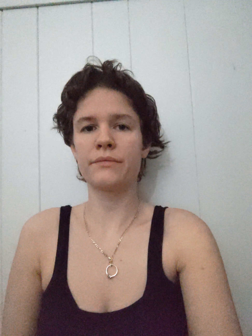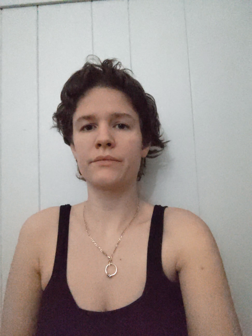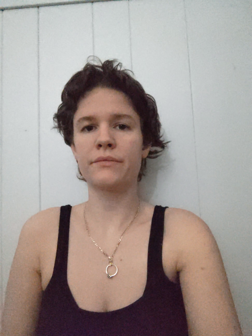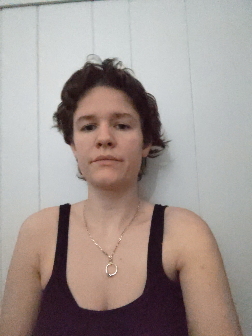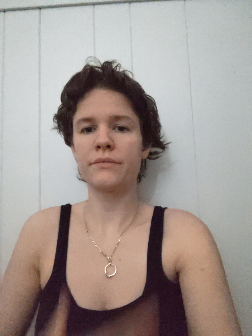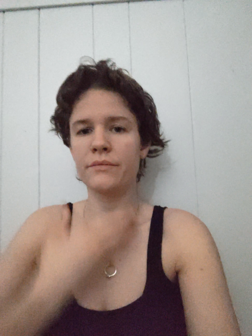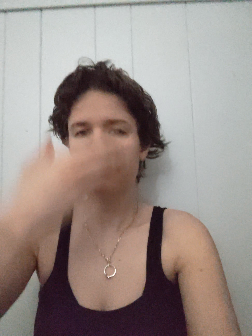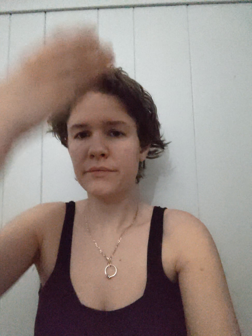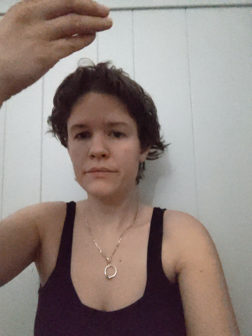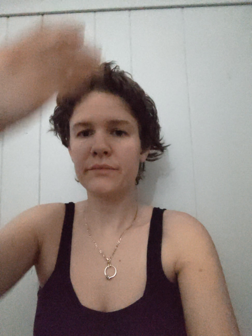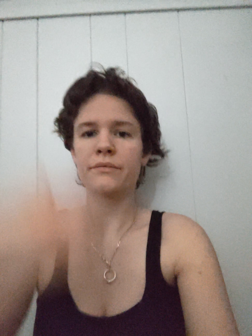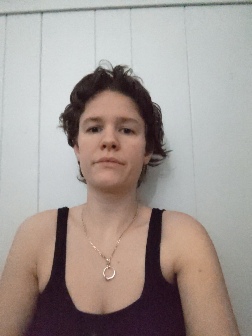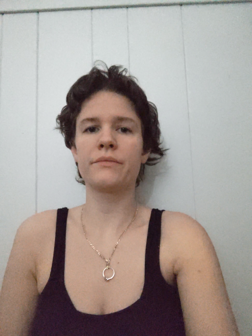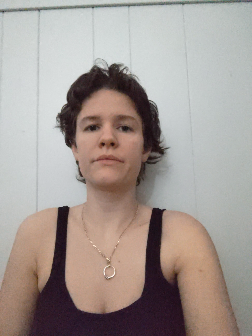giraffe